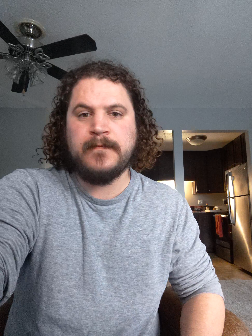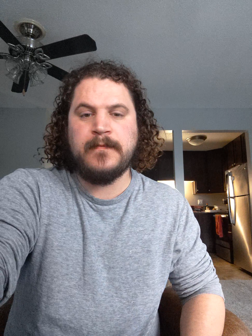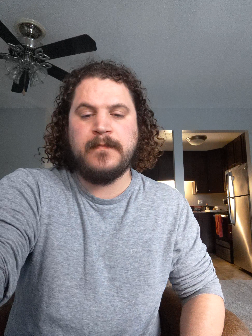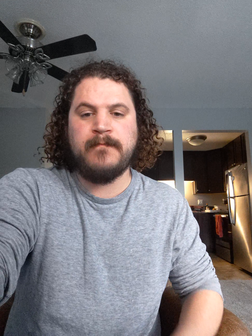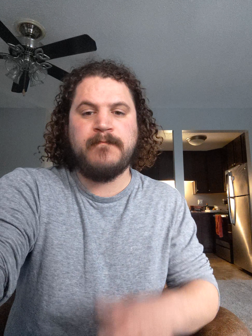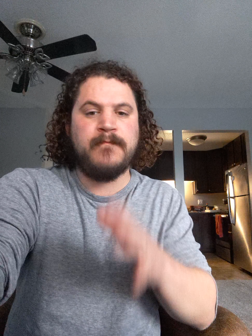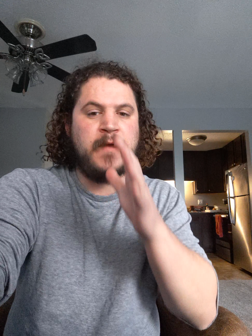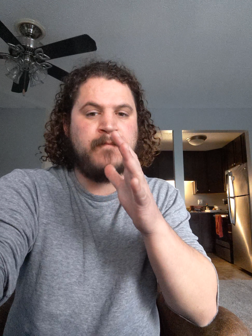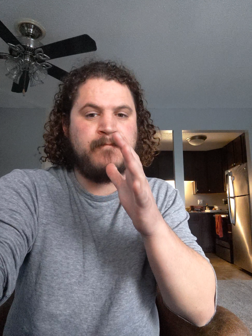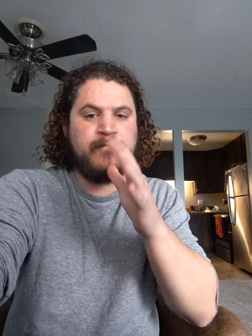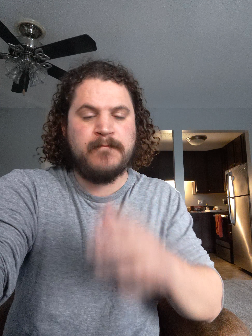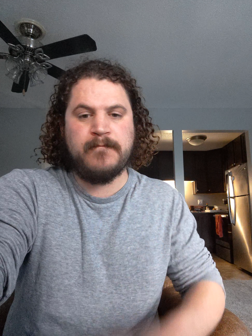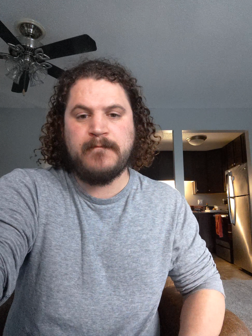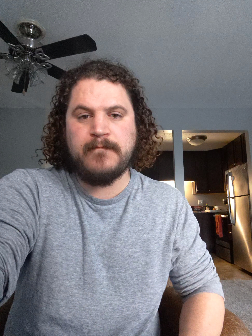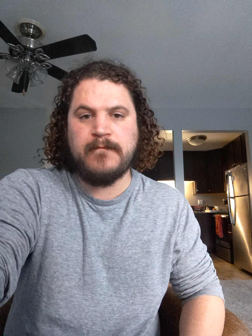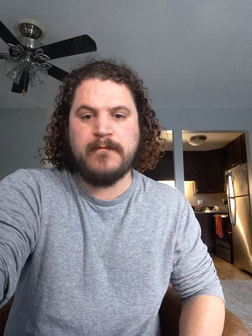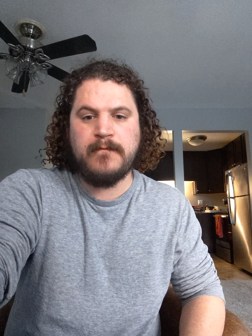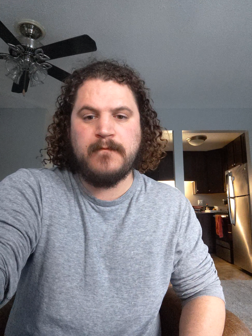mom